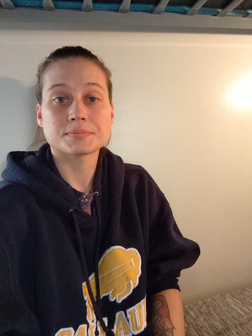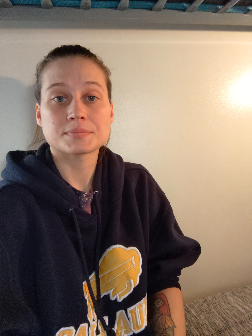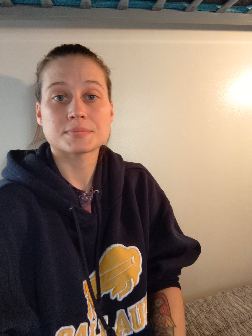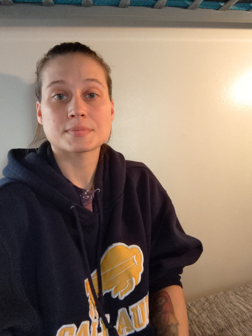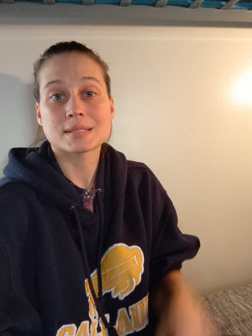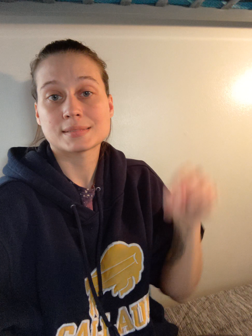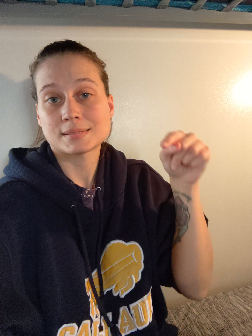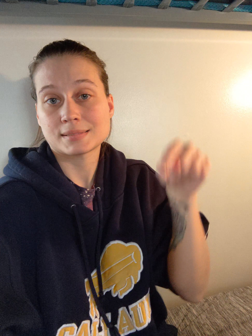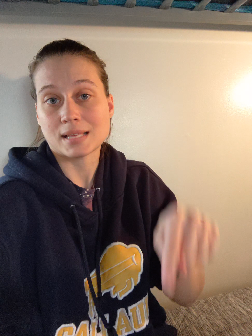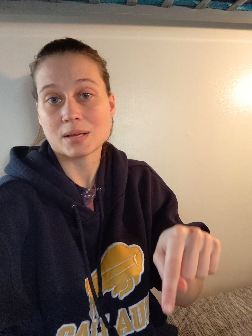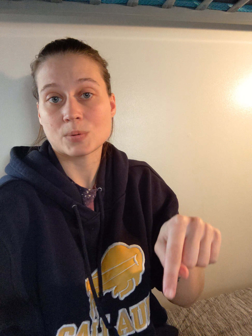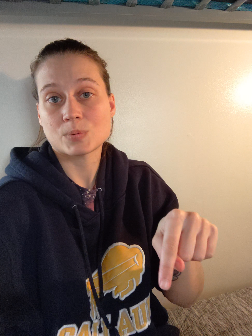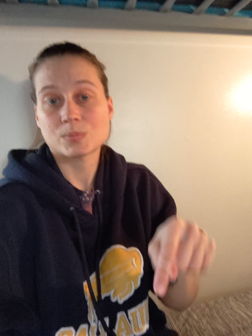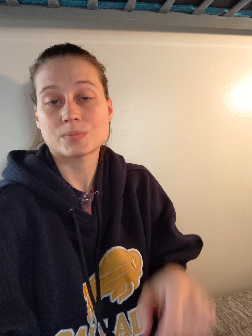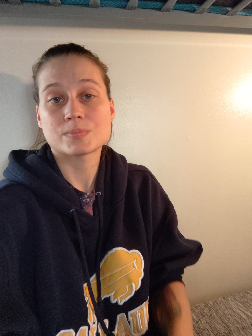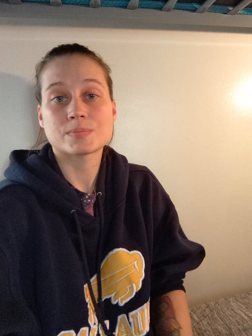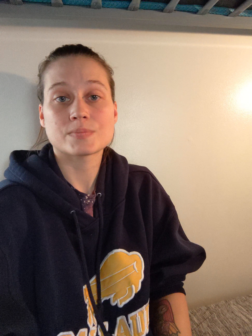down